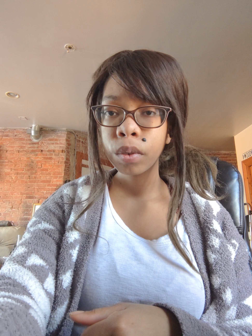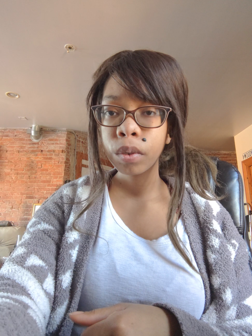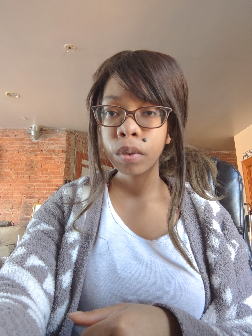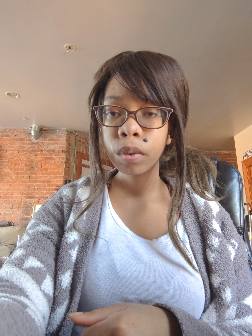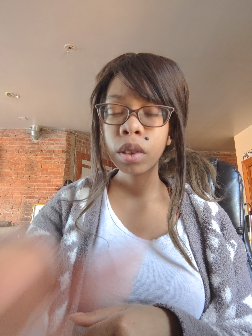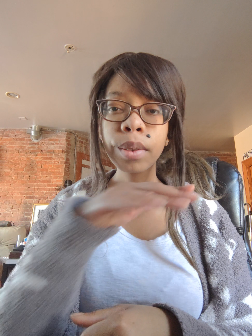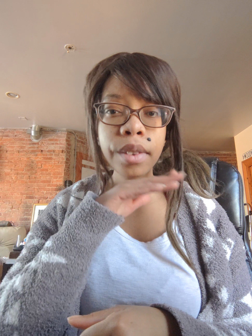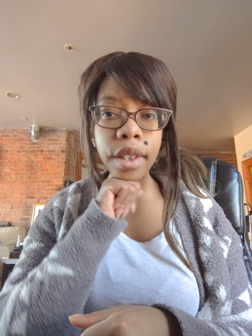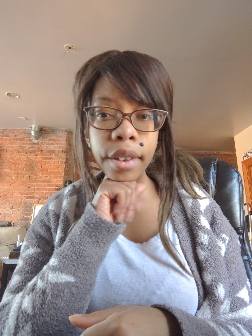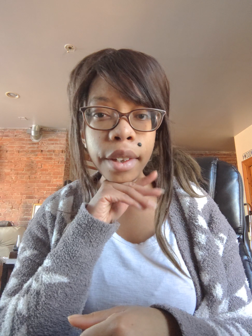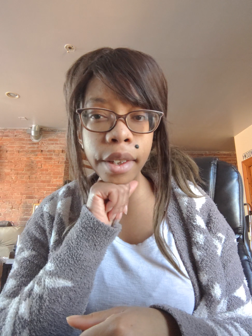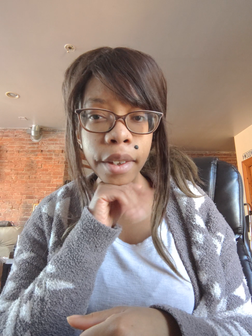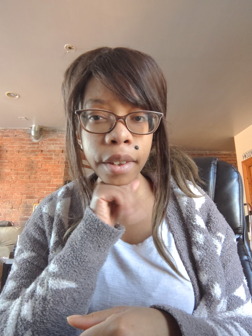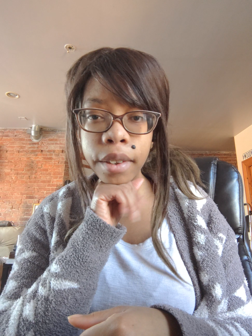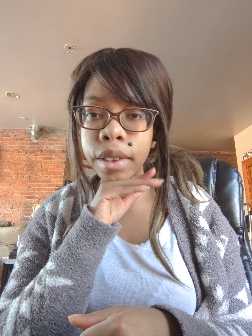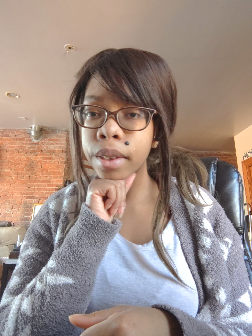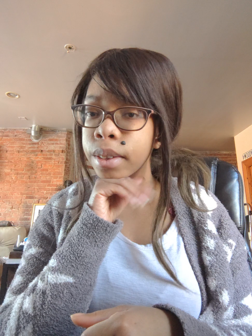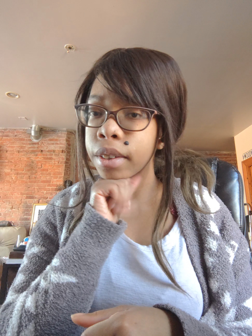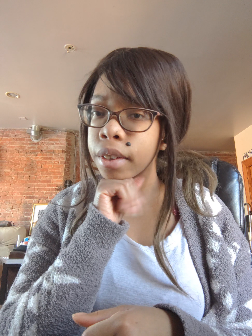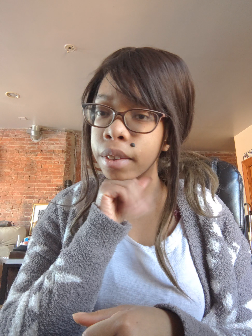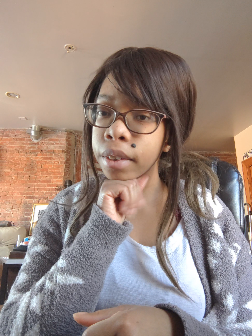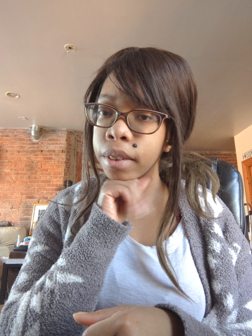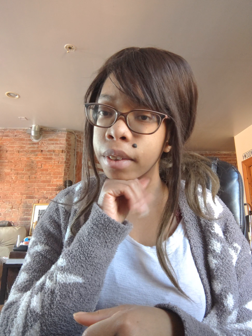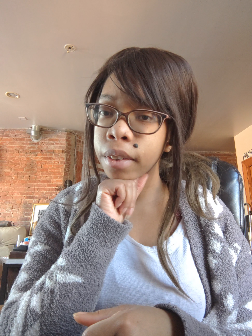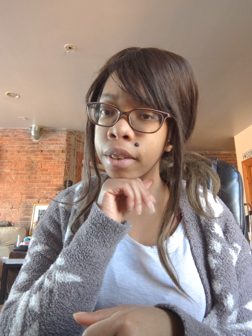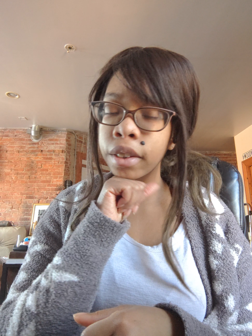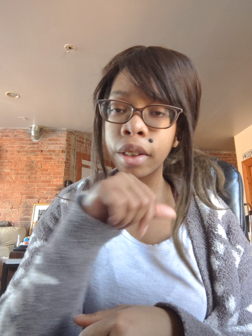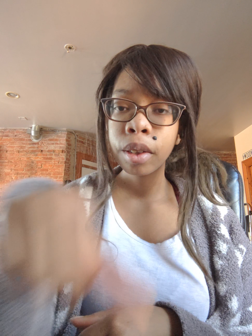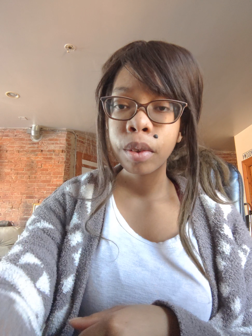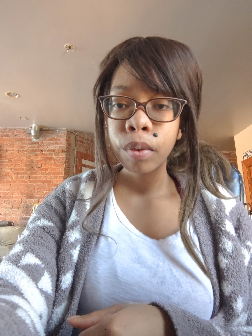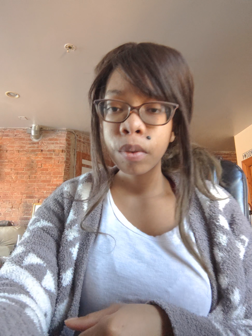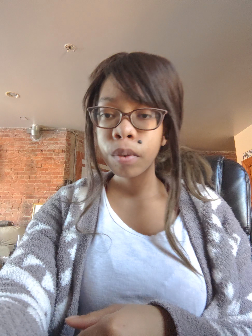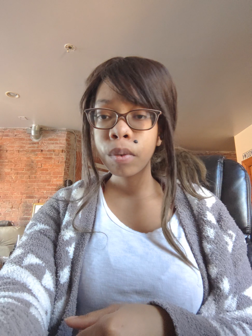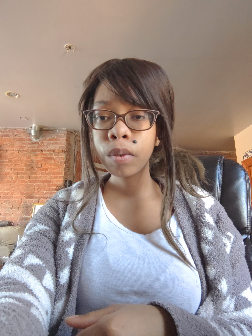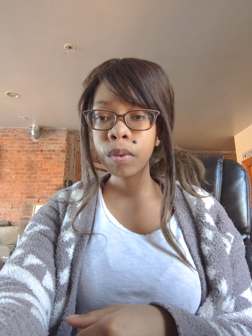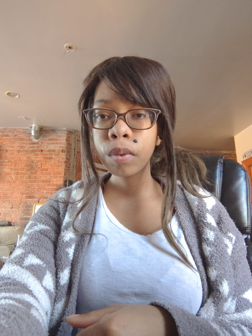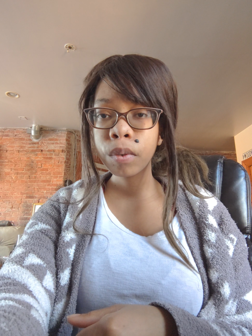pig